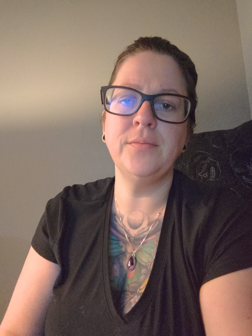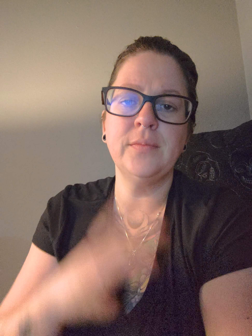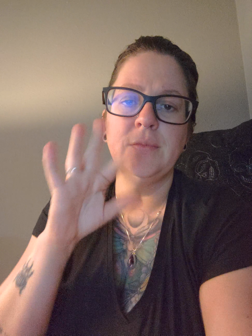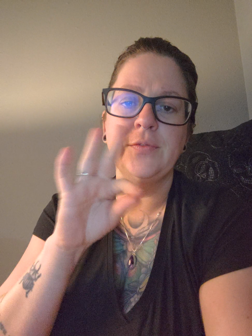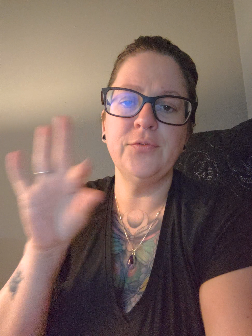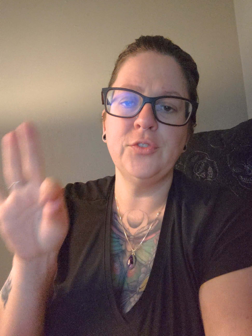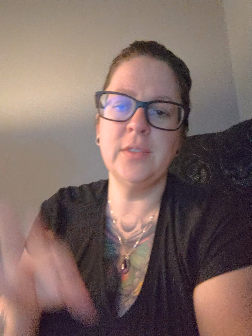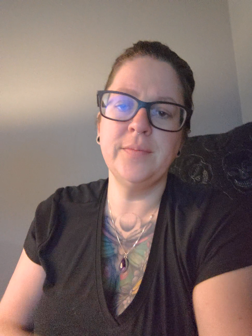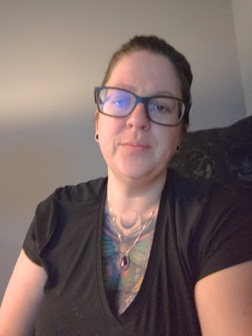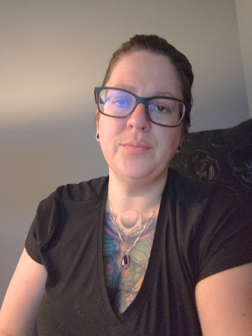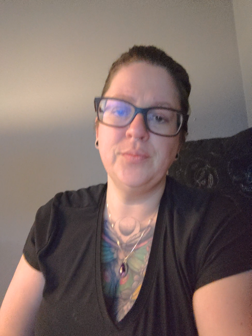french fries